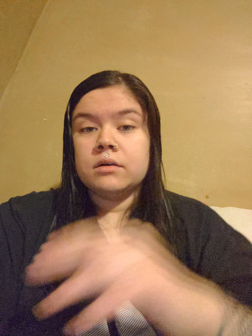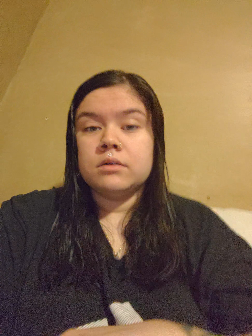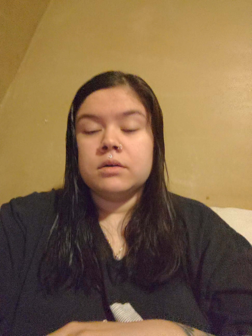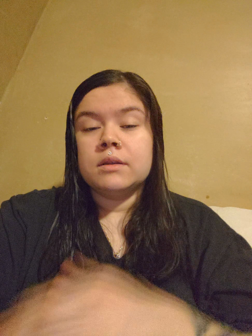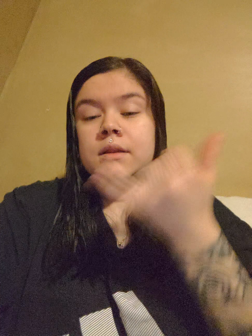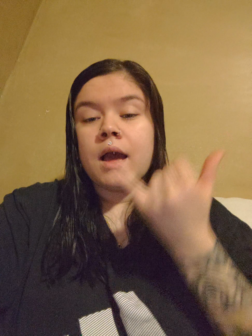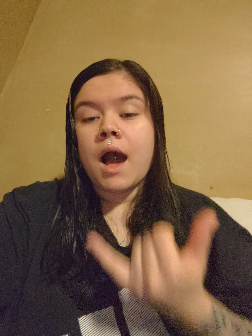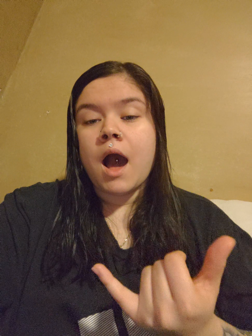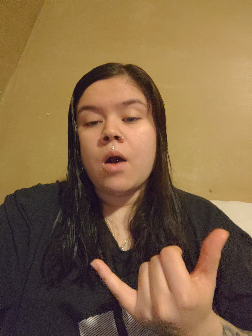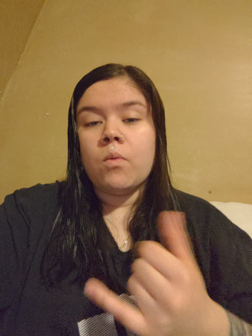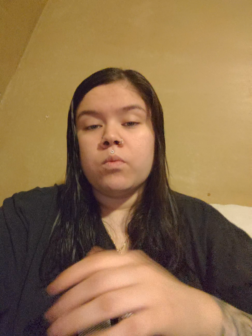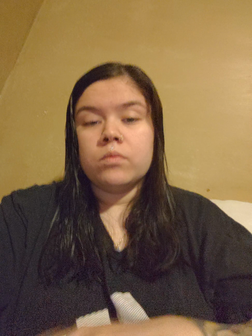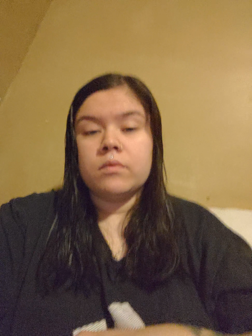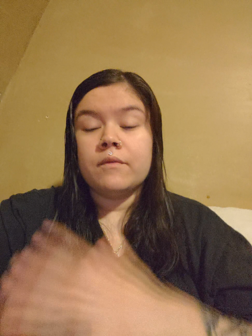now